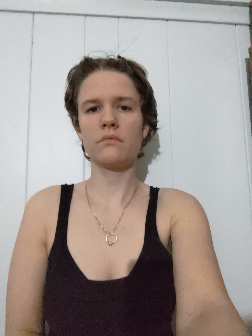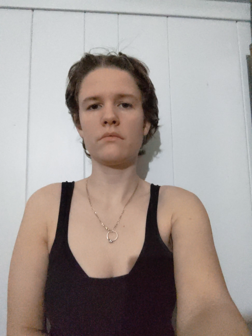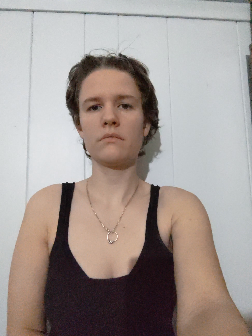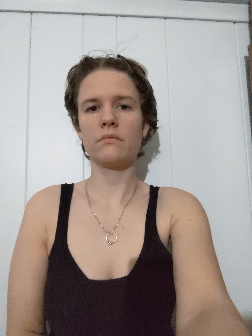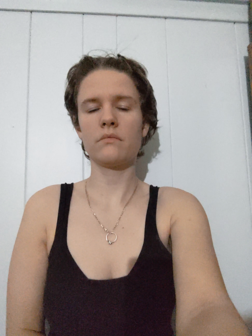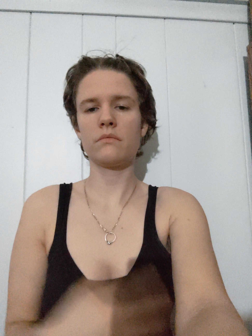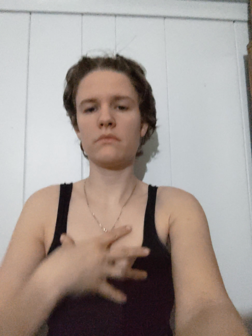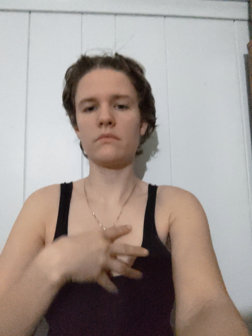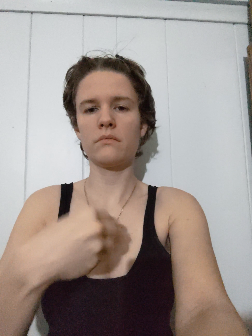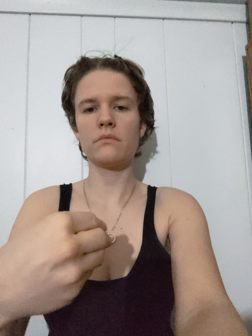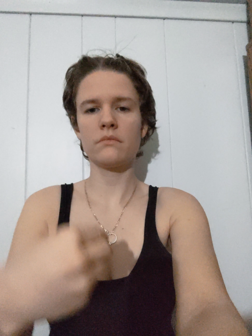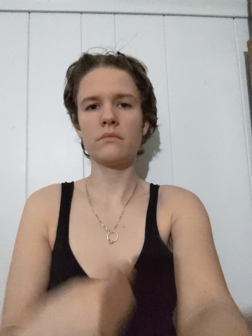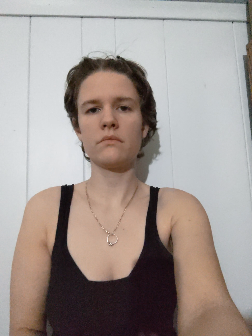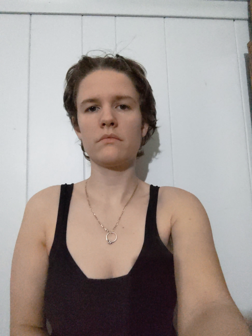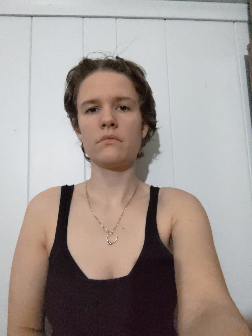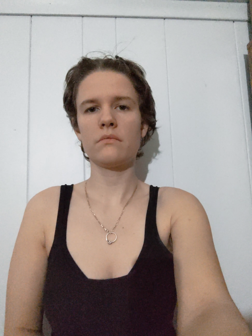white